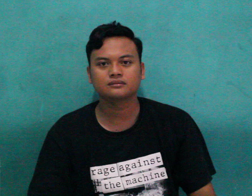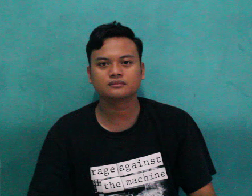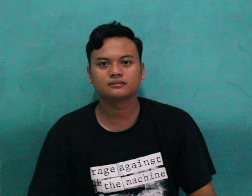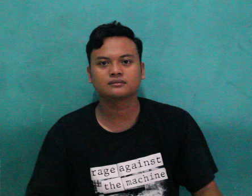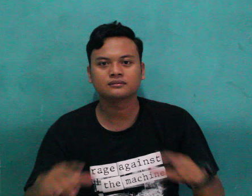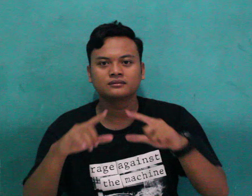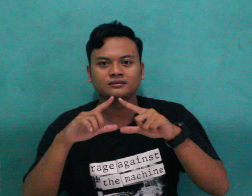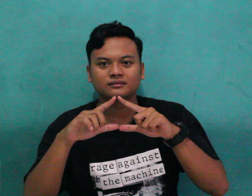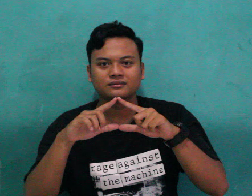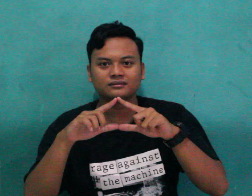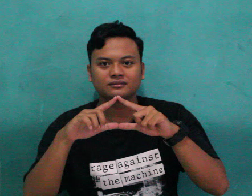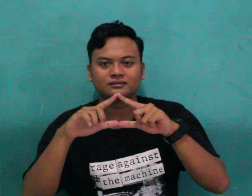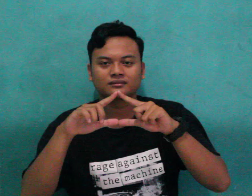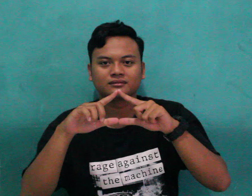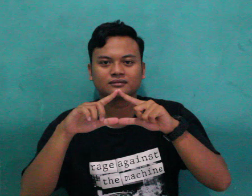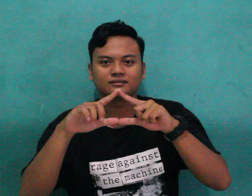A